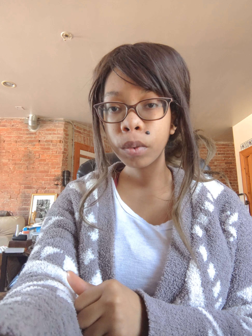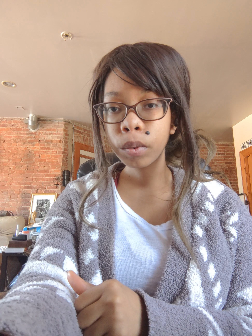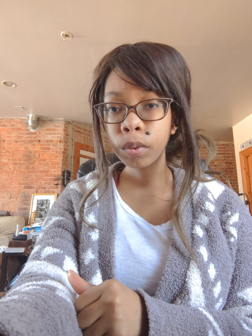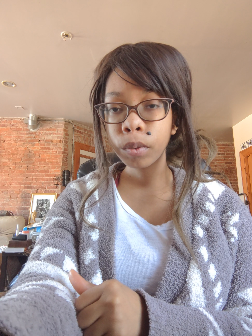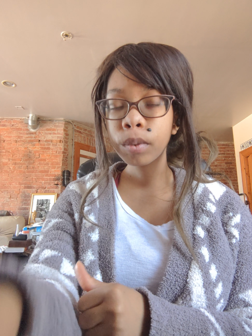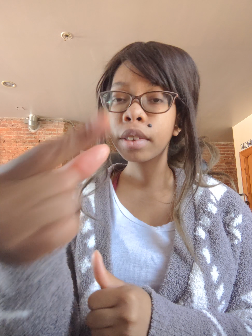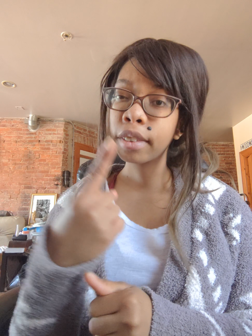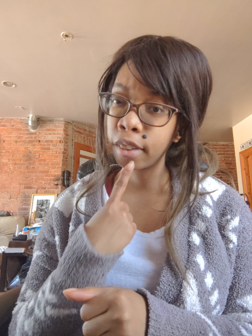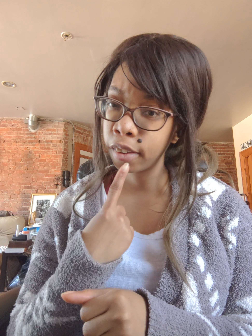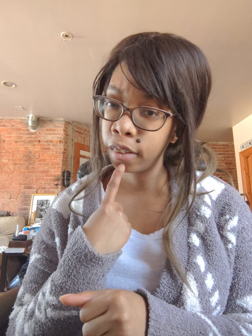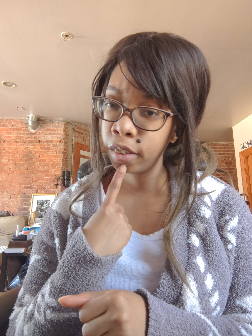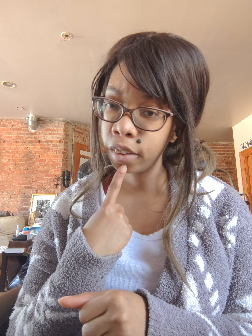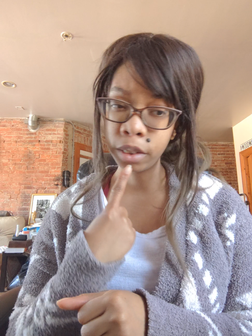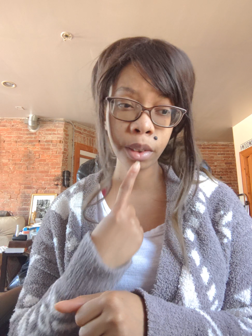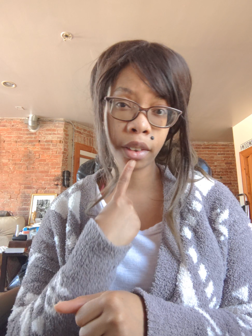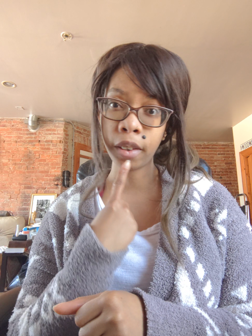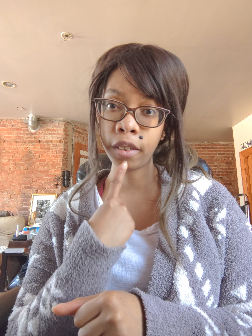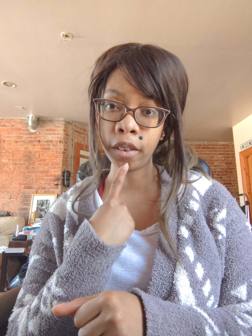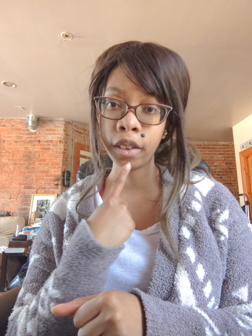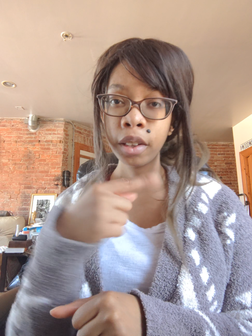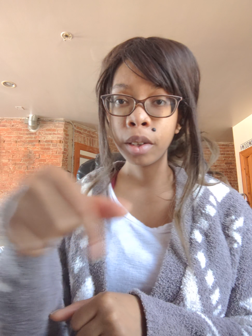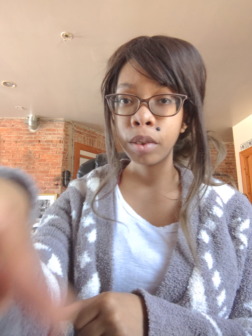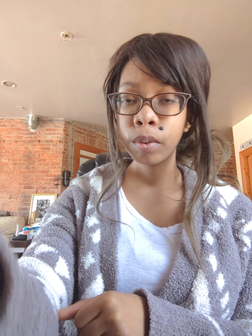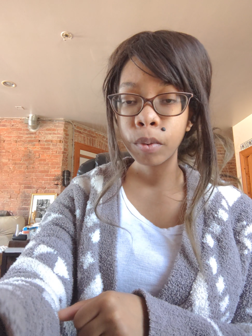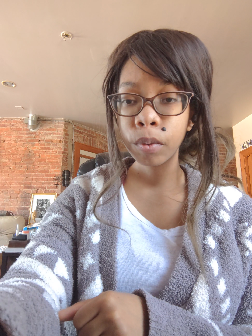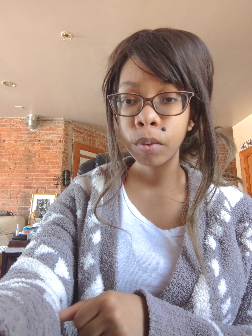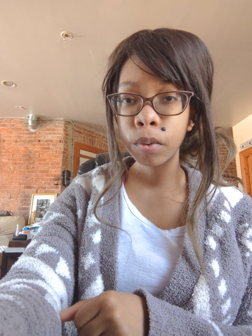say